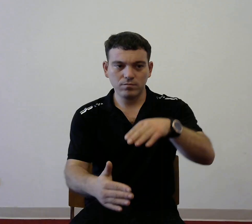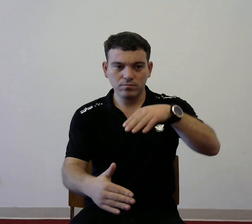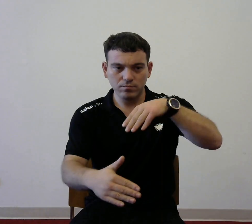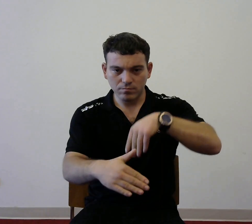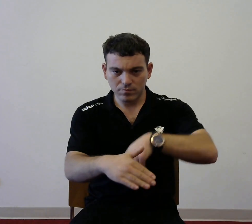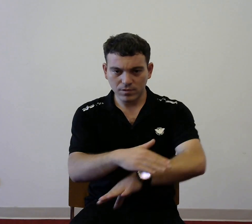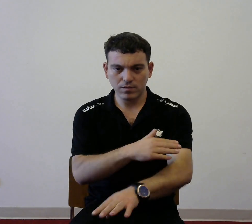metro